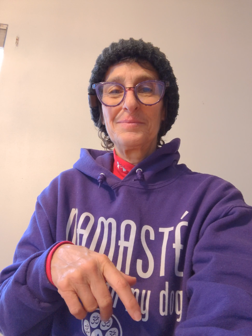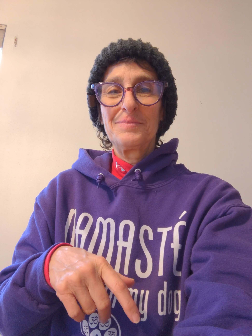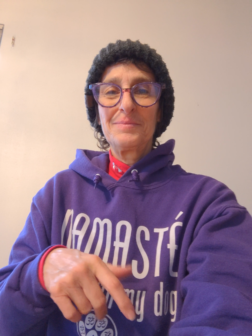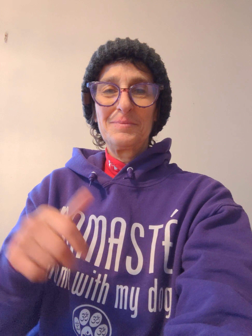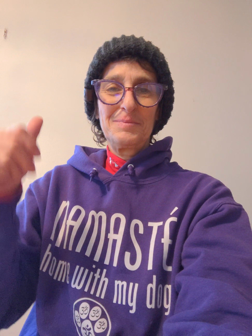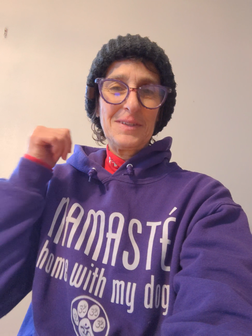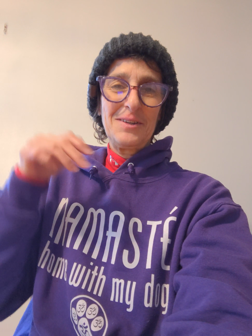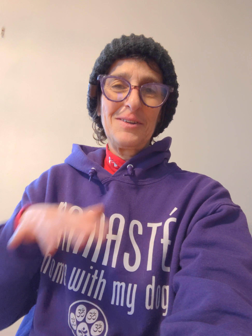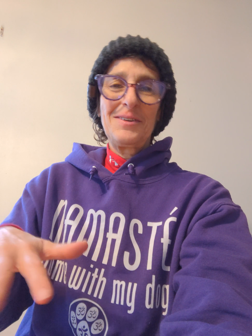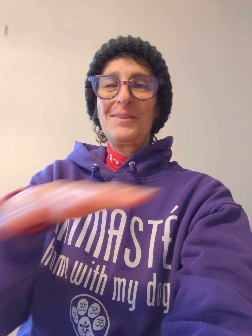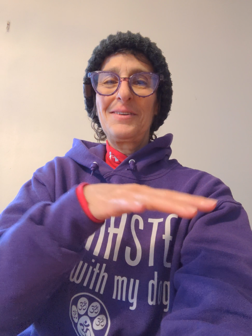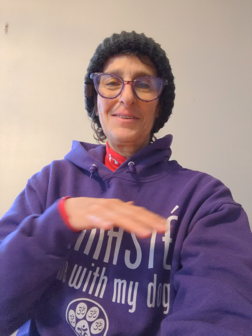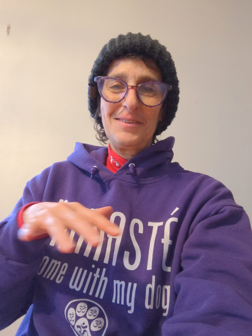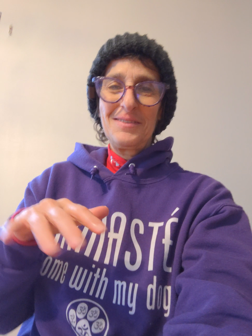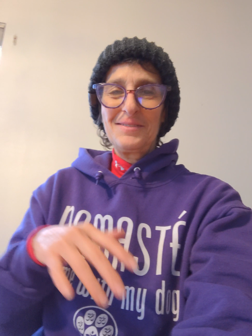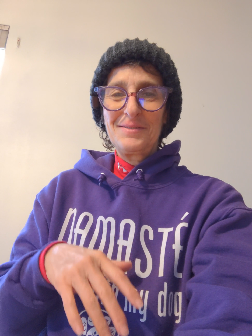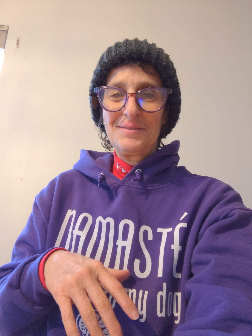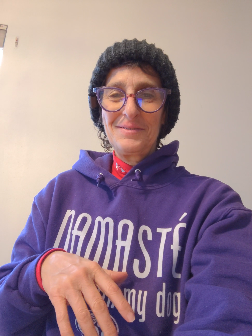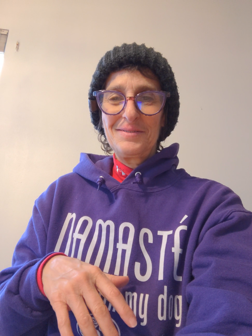backyard